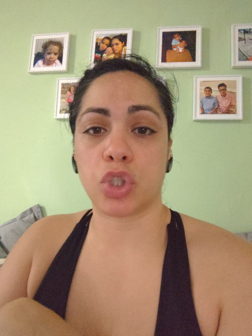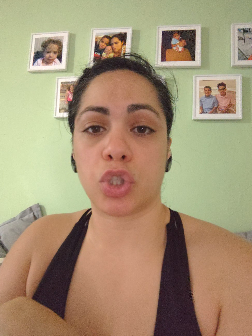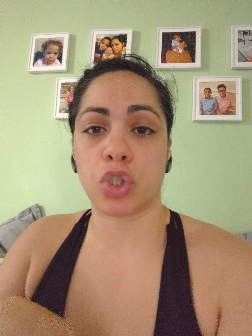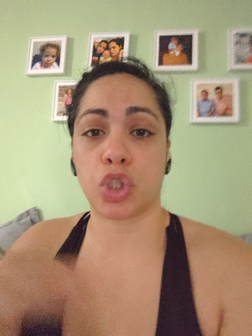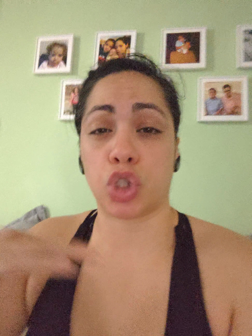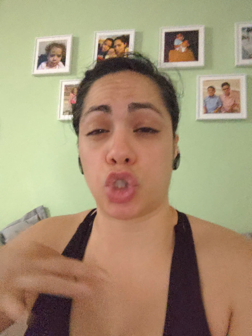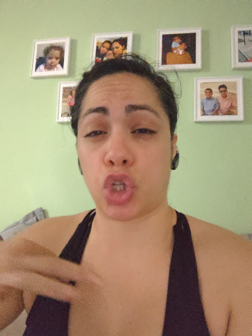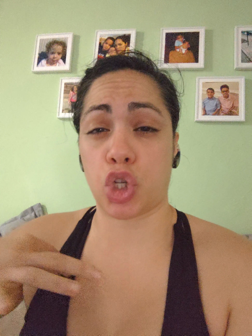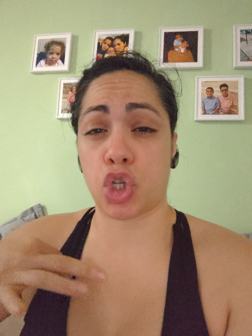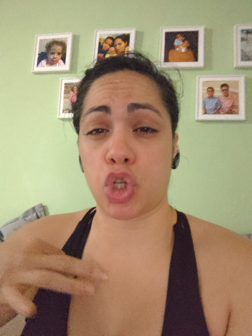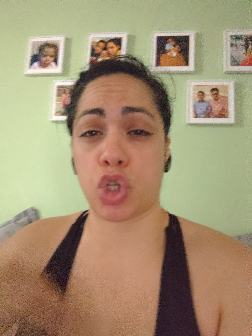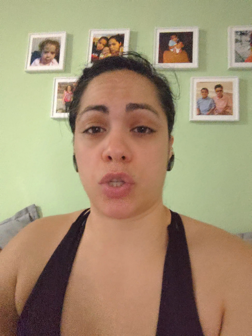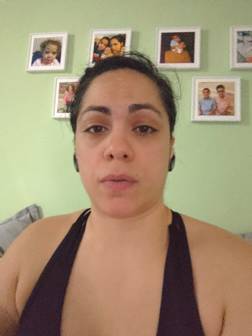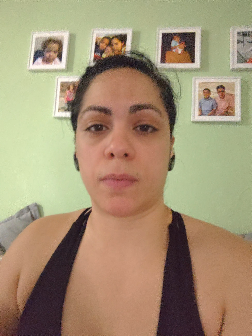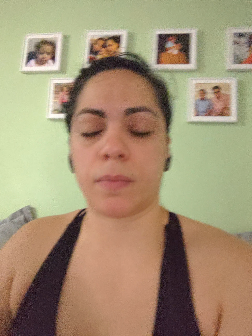shirt